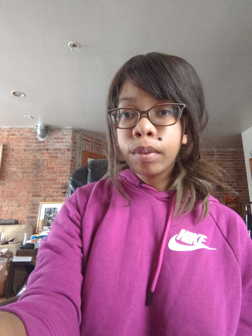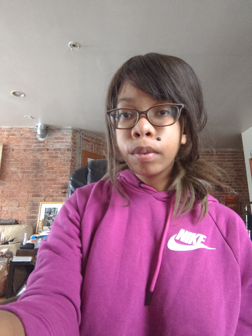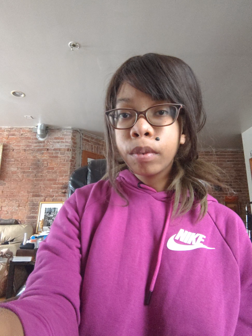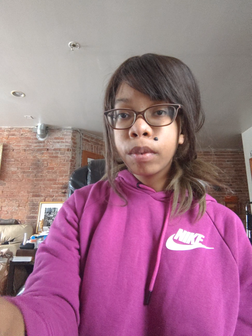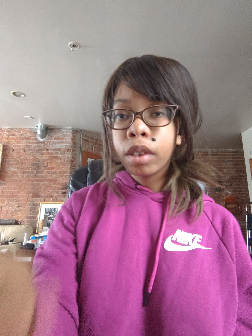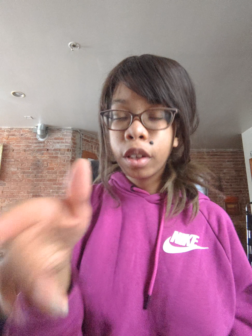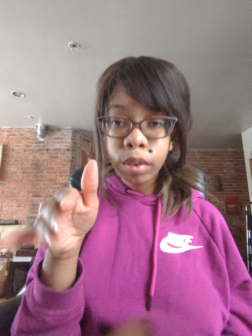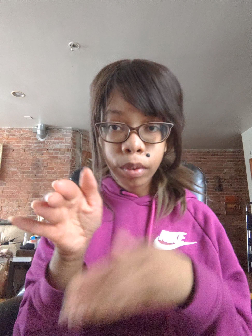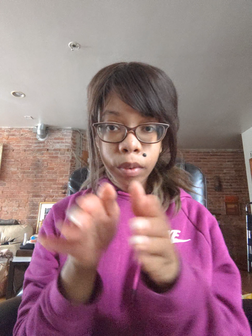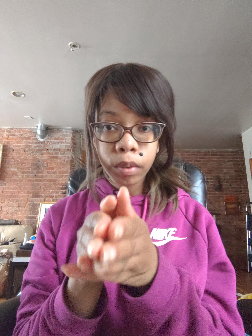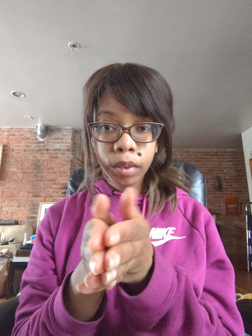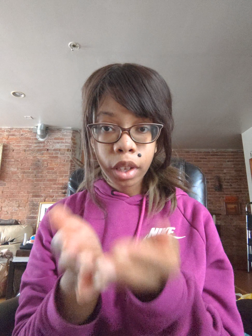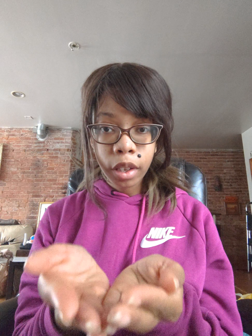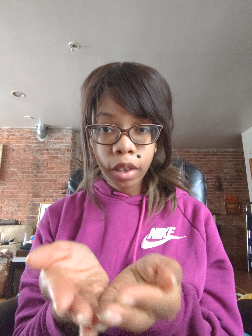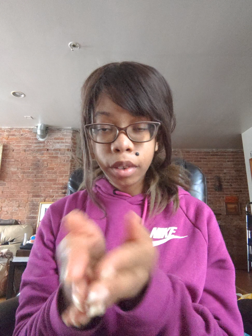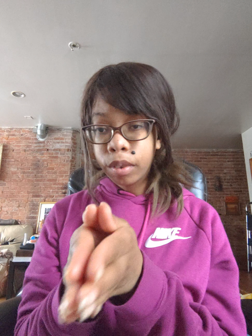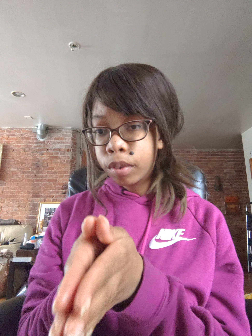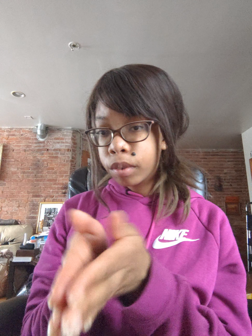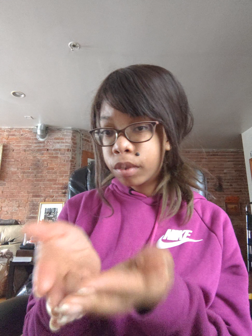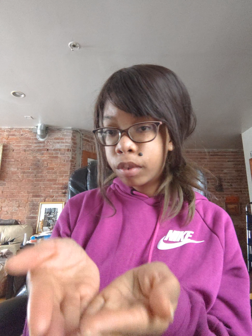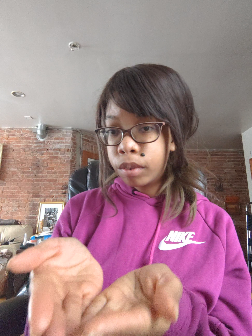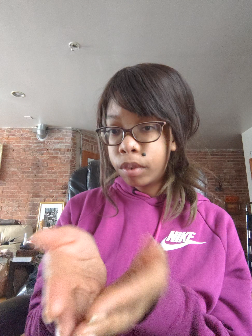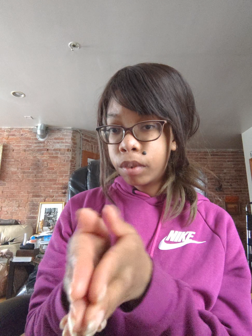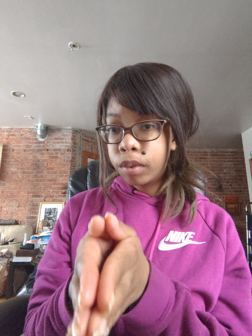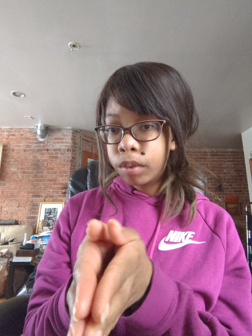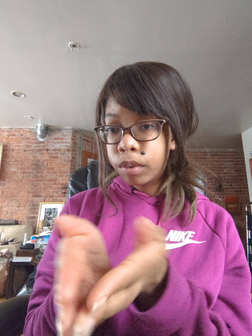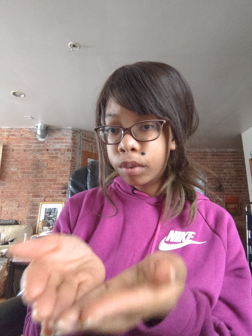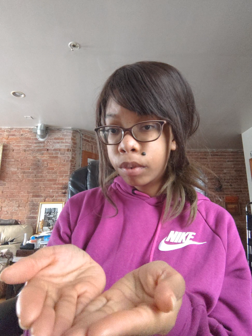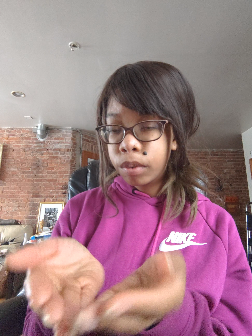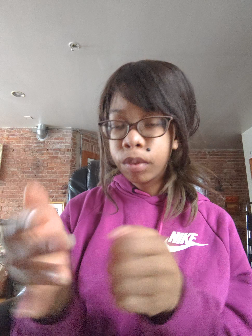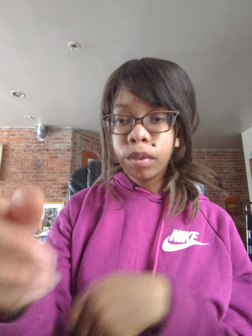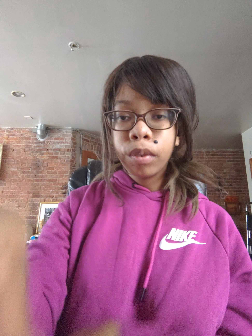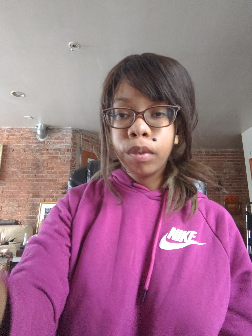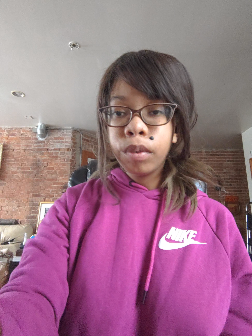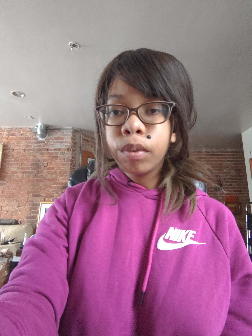book